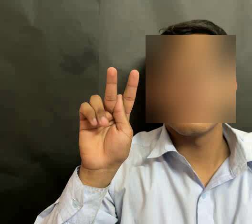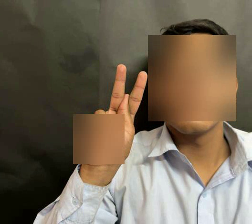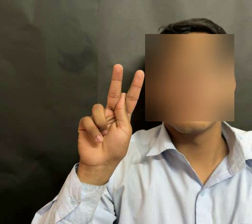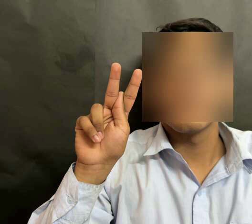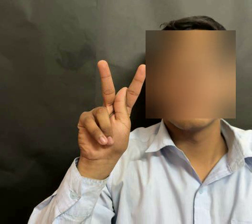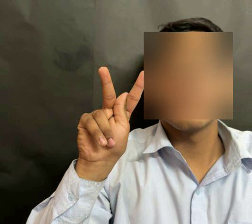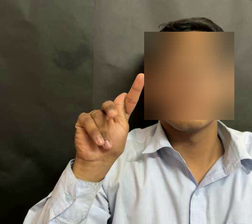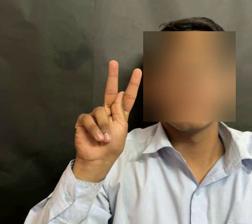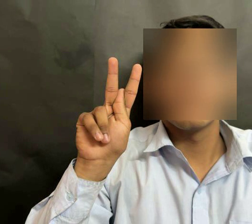K